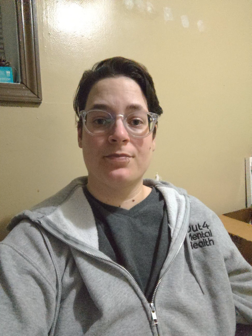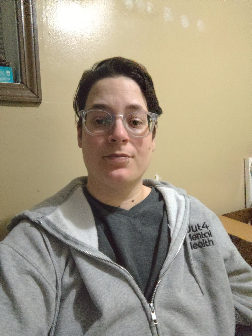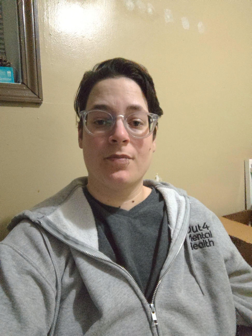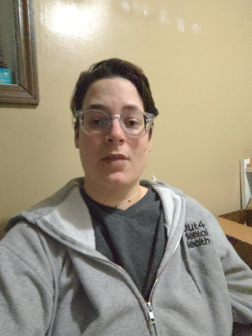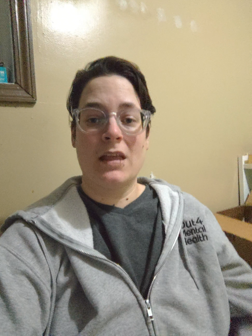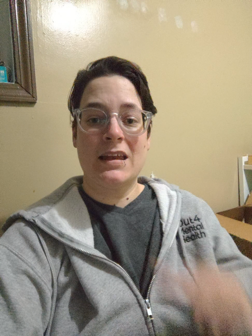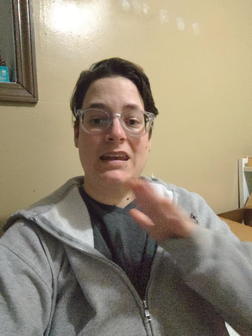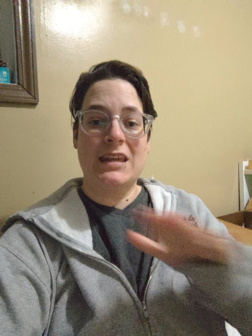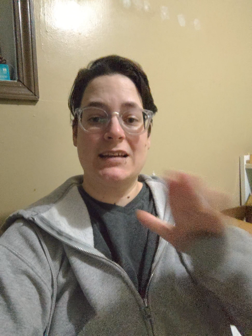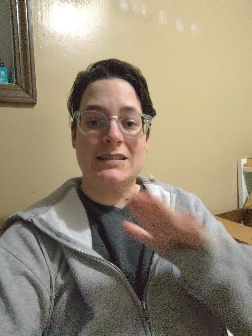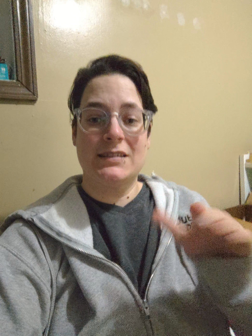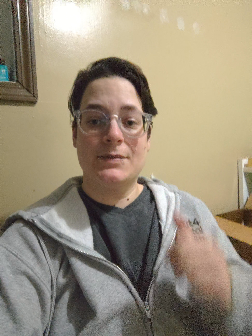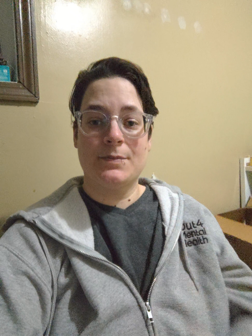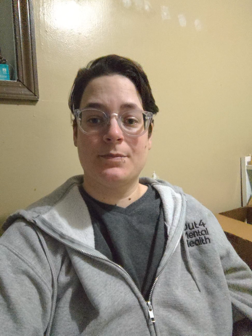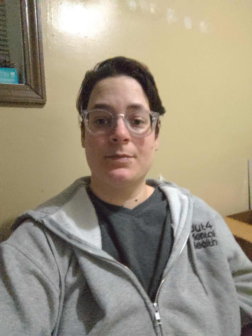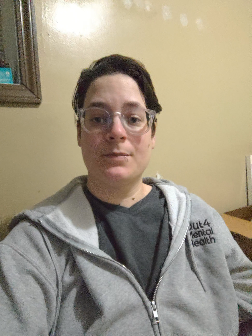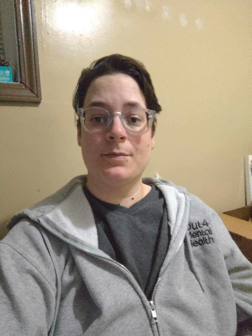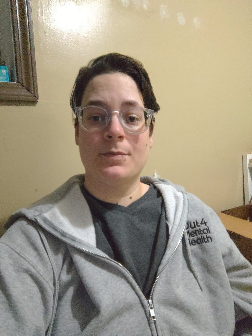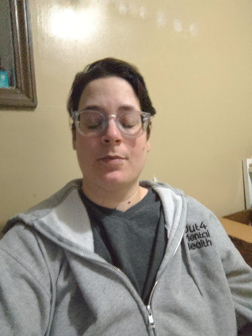clean